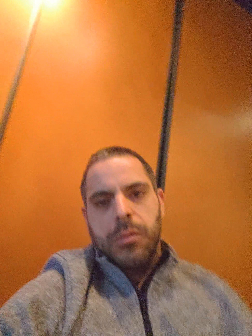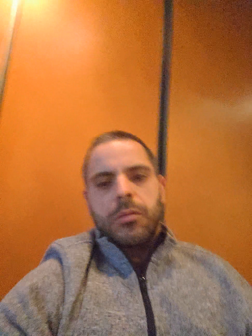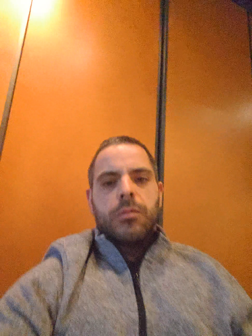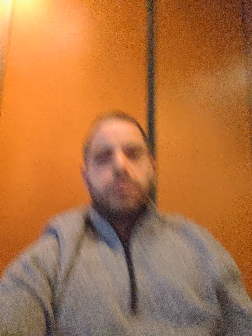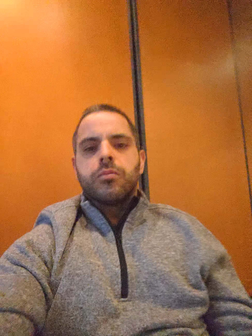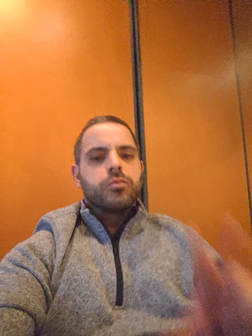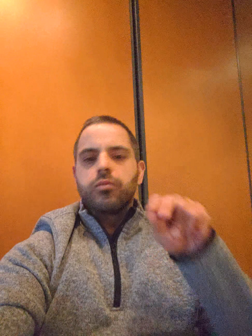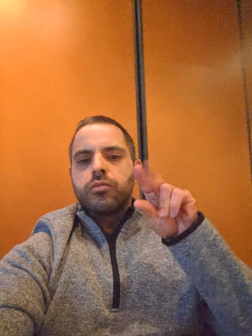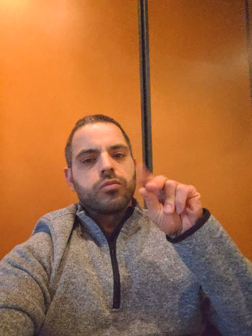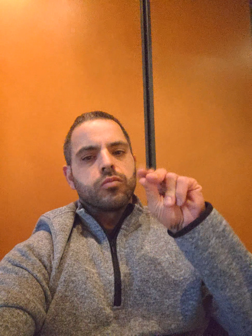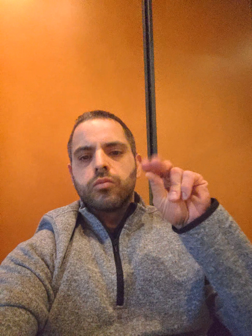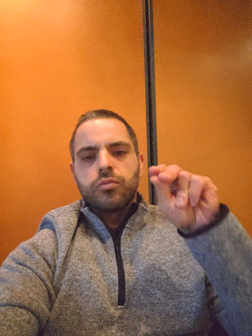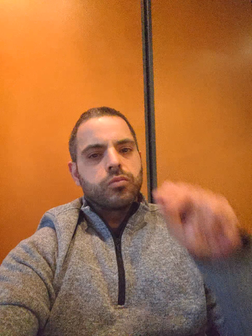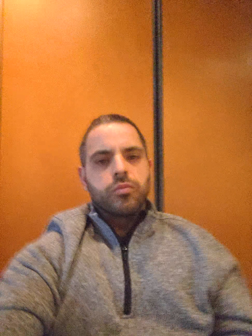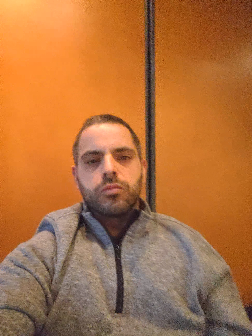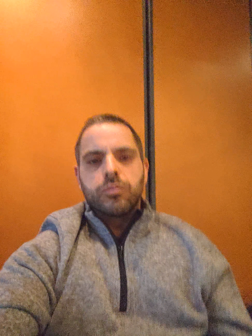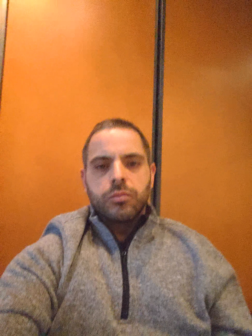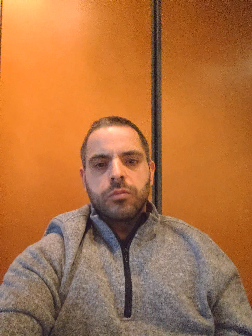no